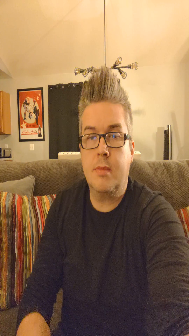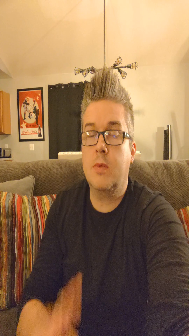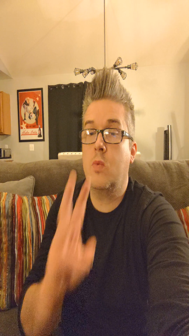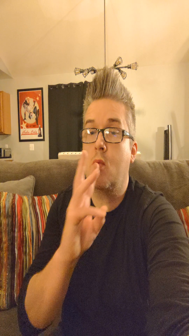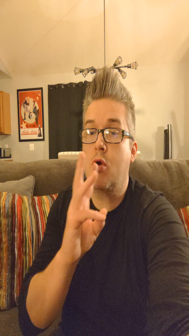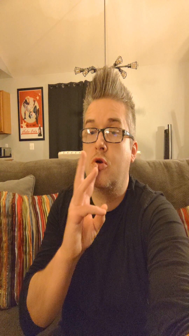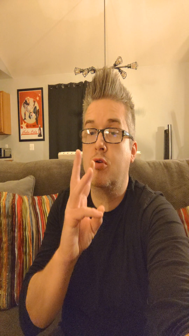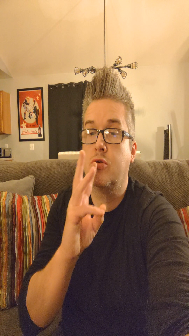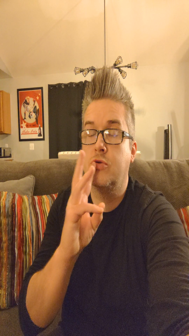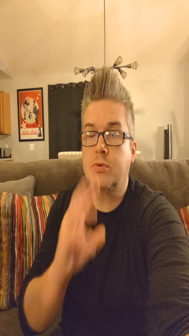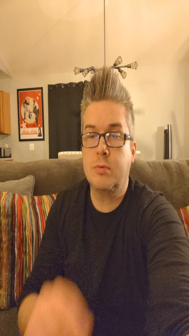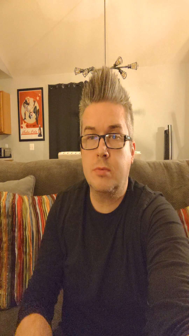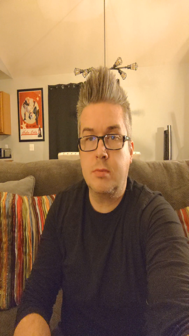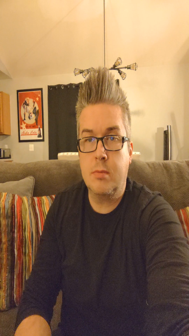water